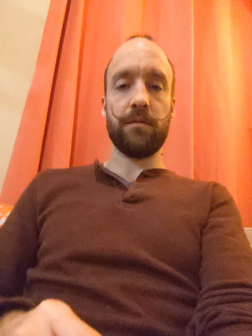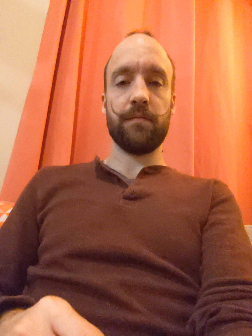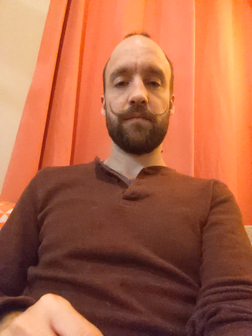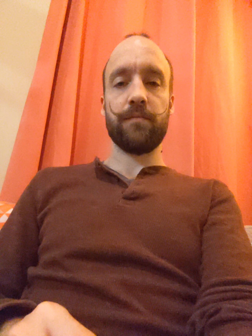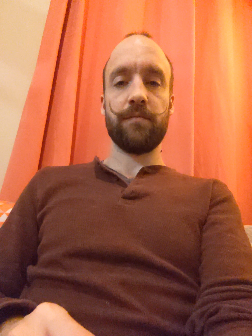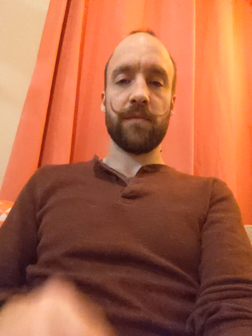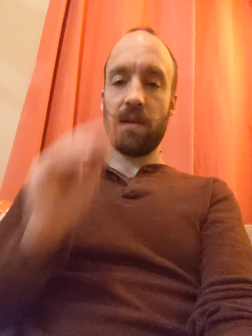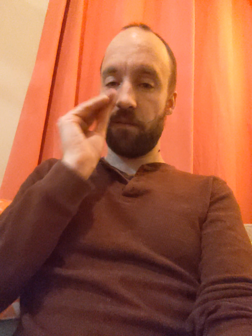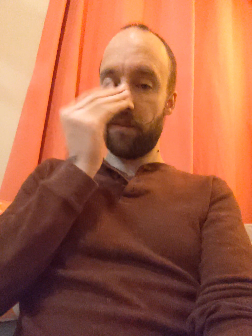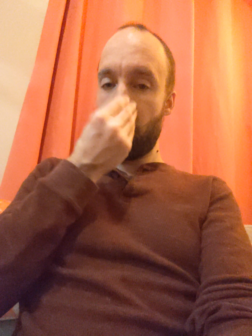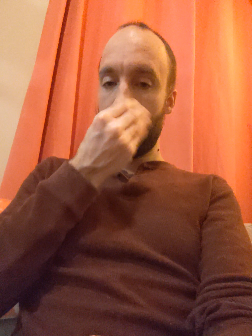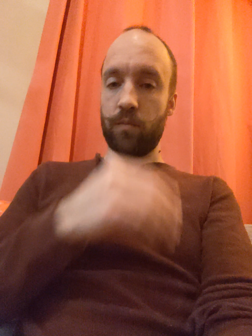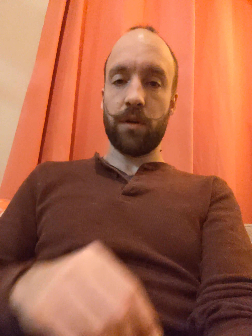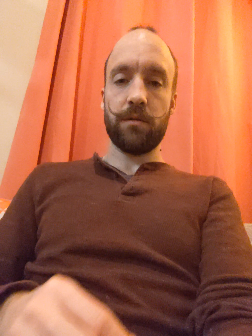flower